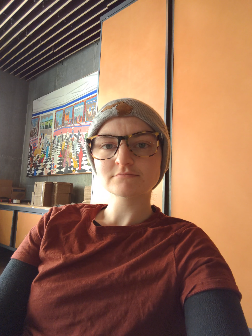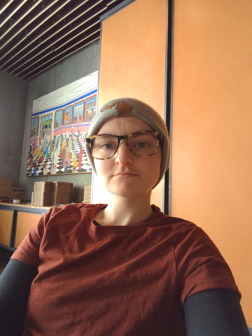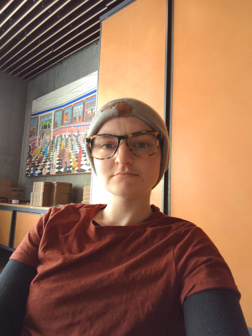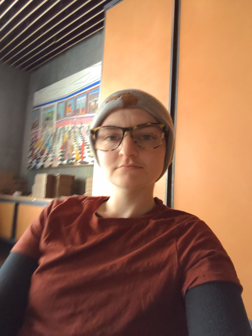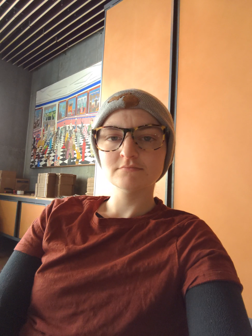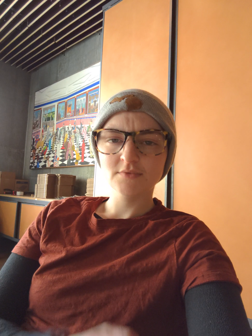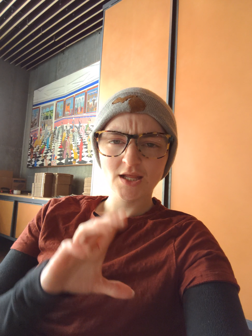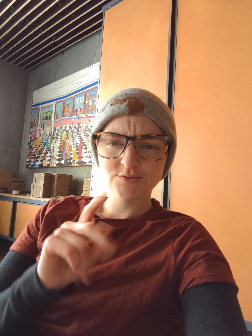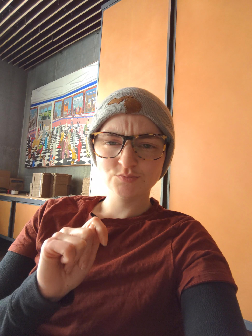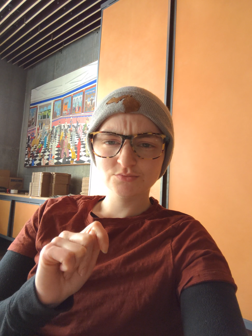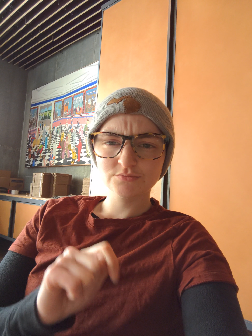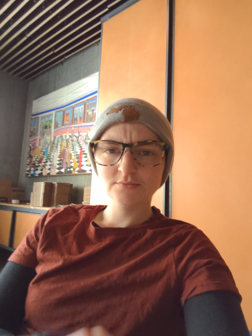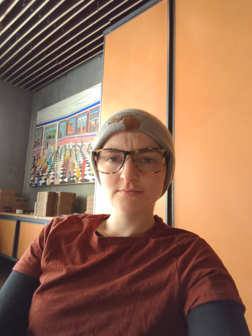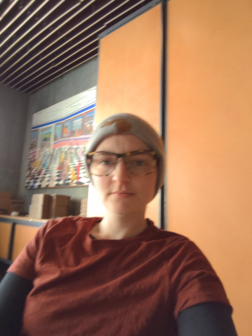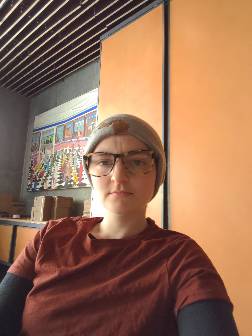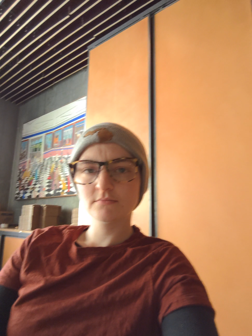cut